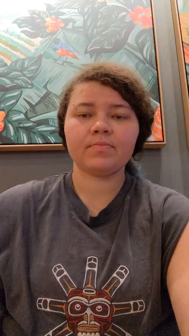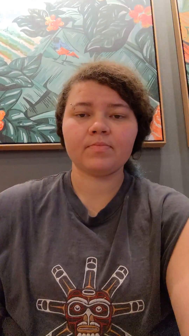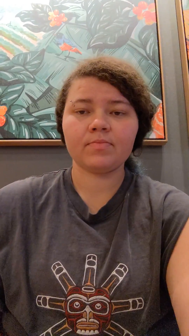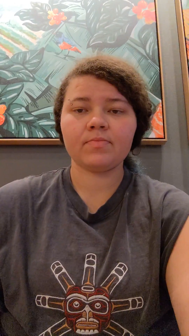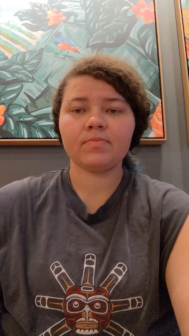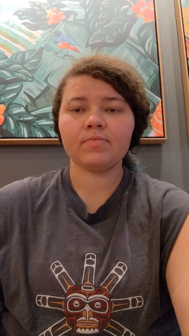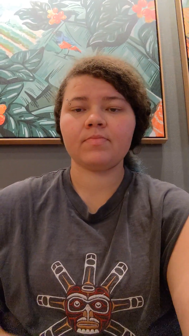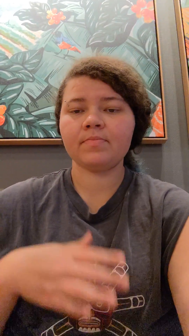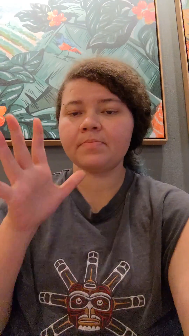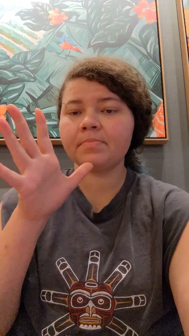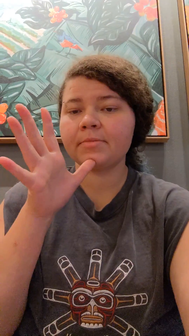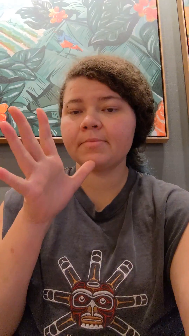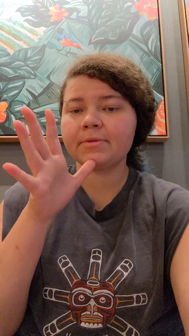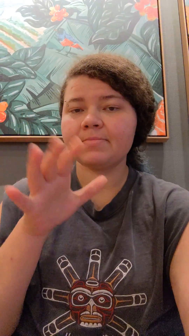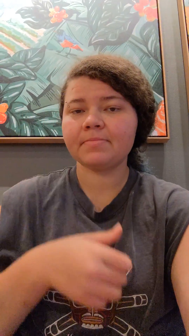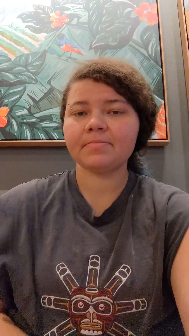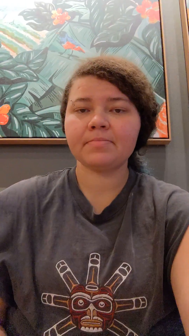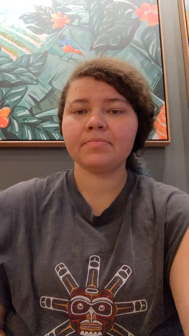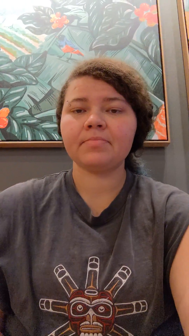mommy